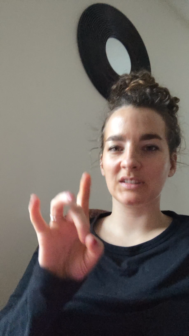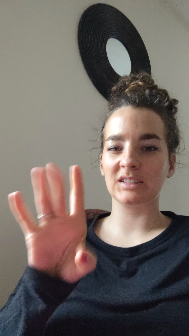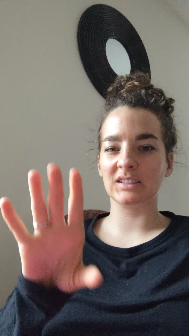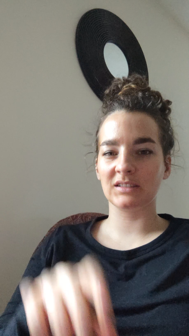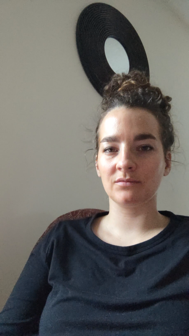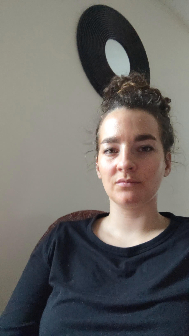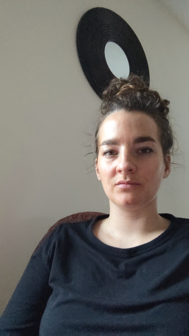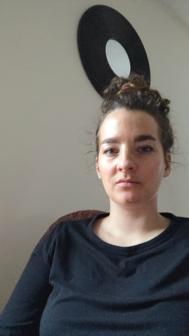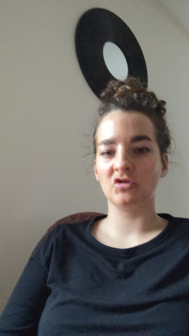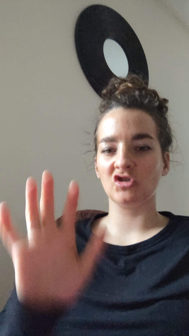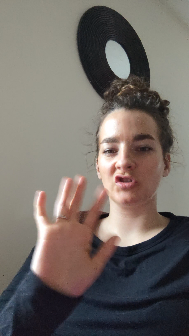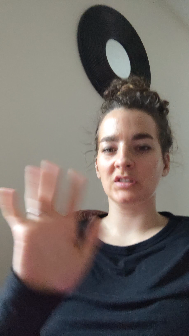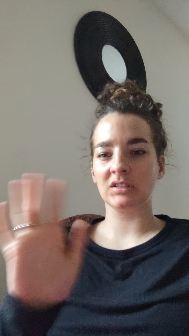cheese